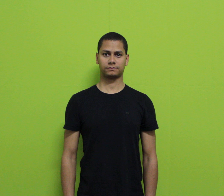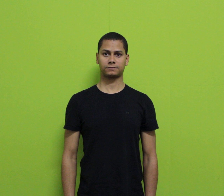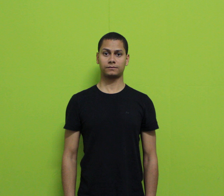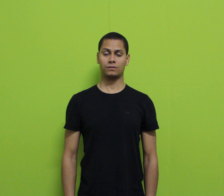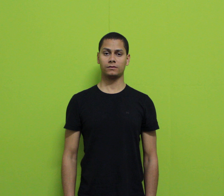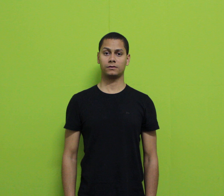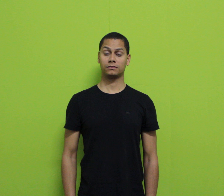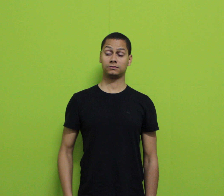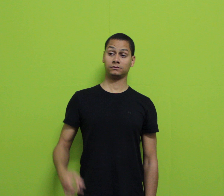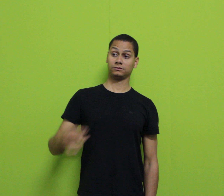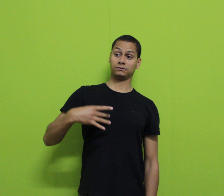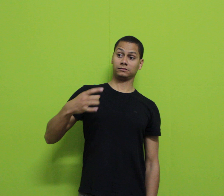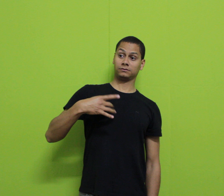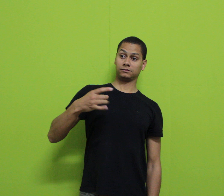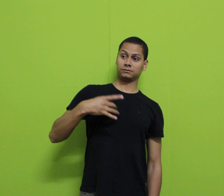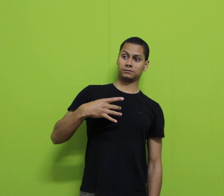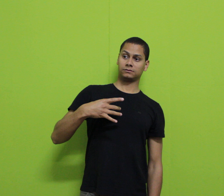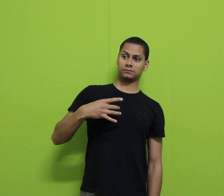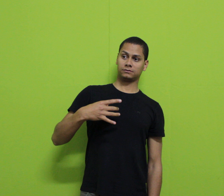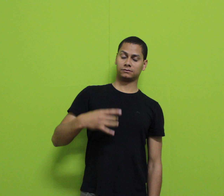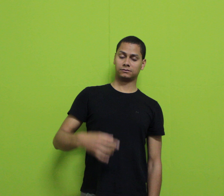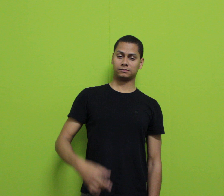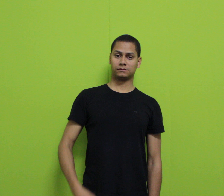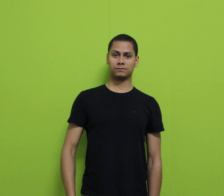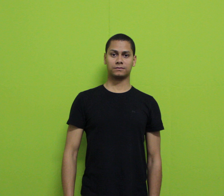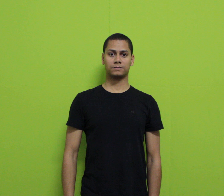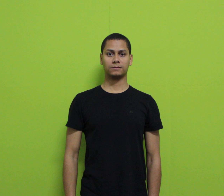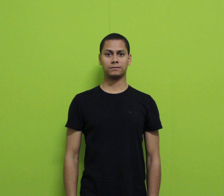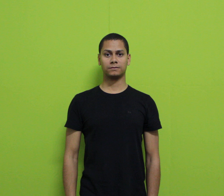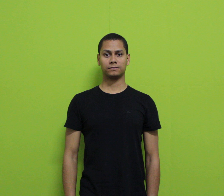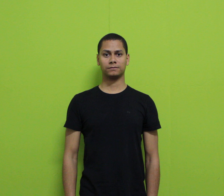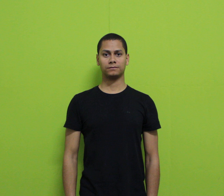medo